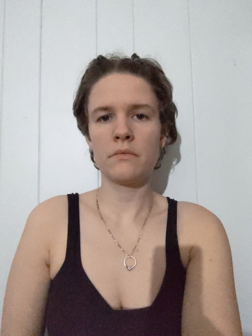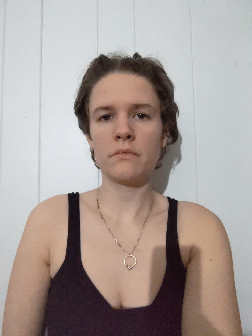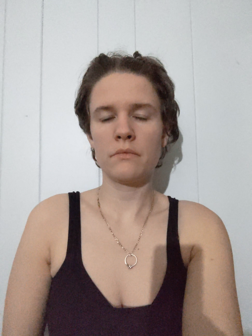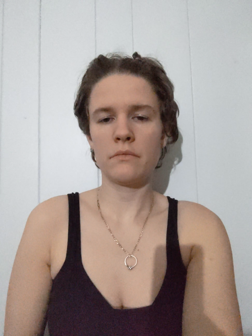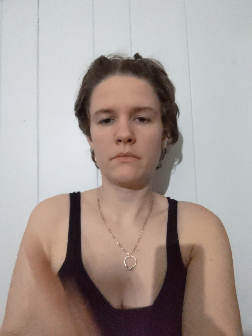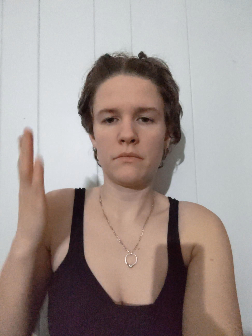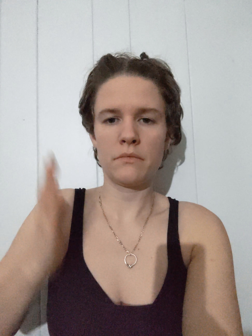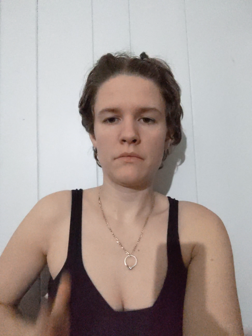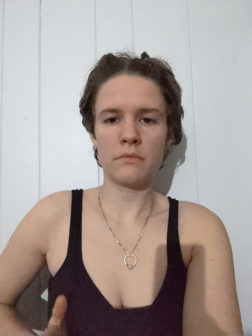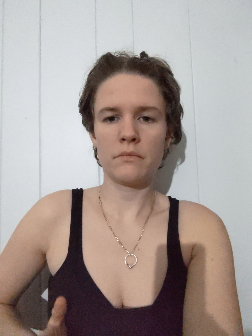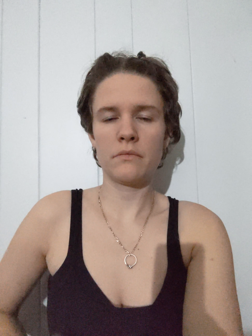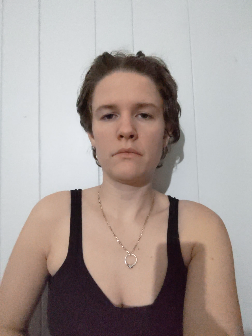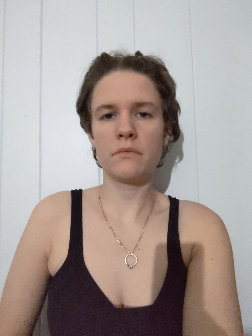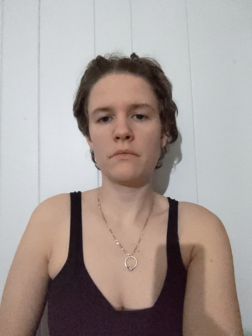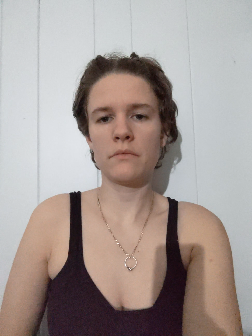beside